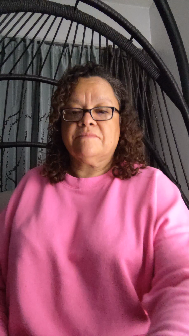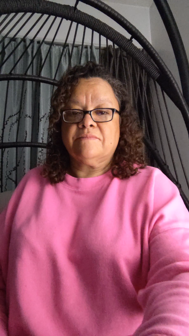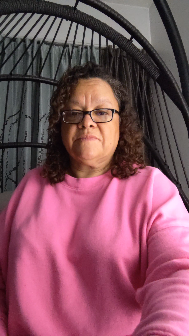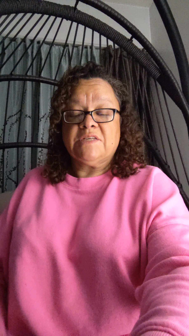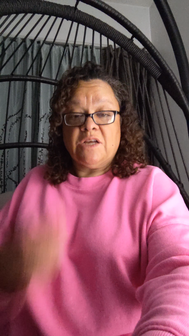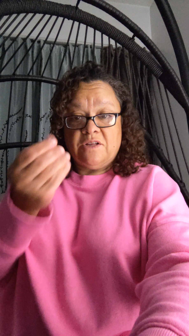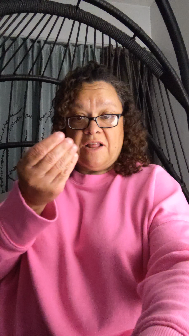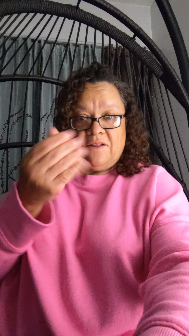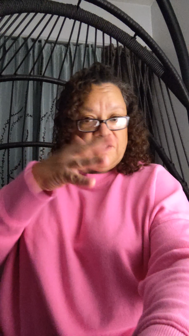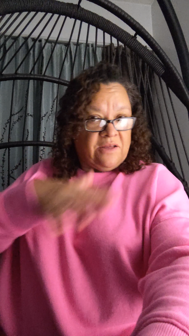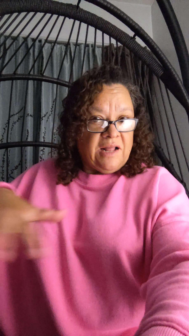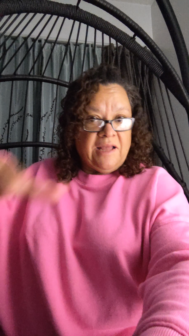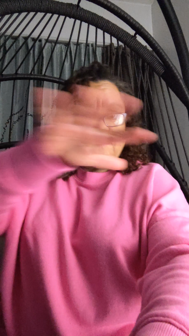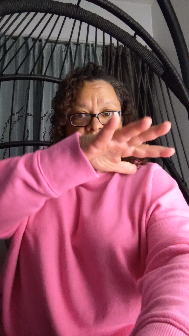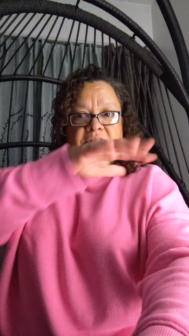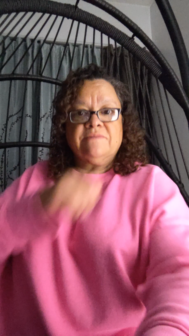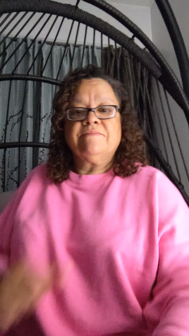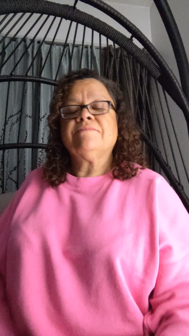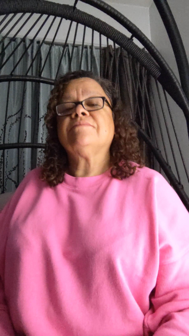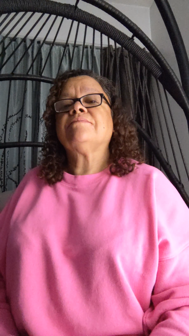garden